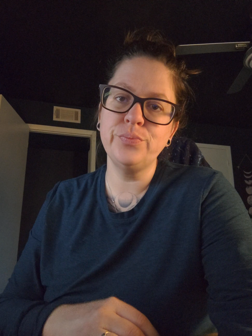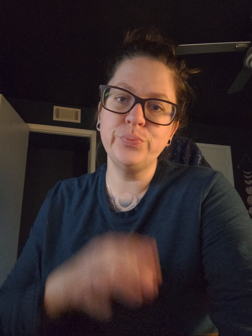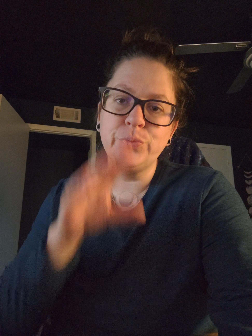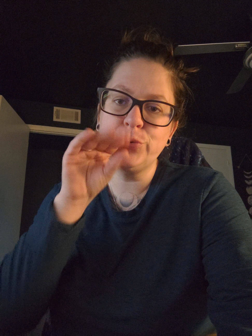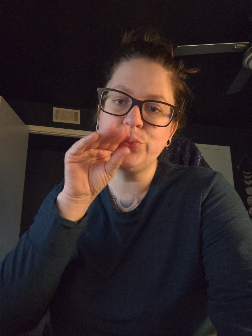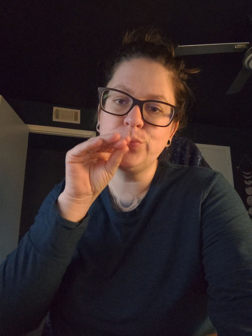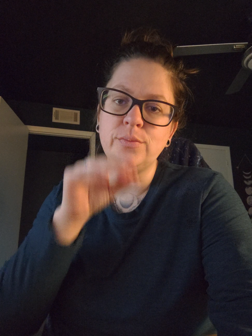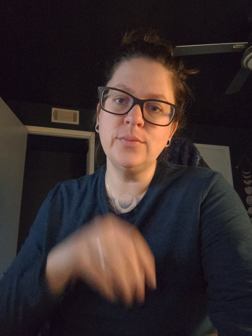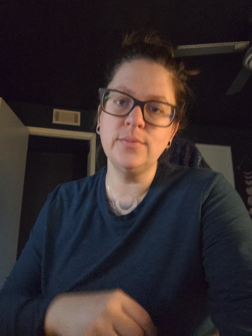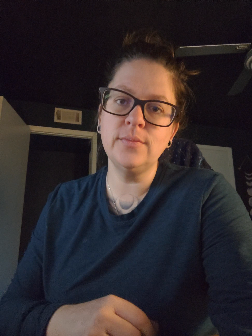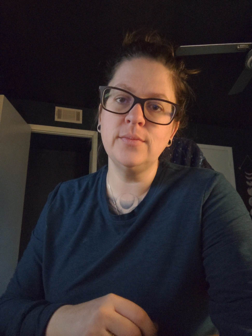goose